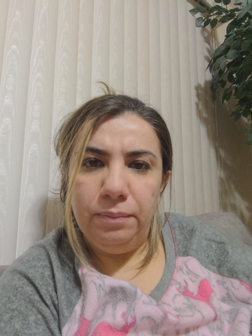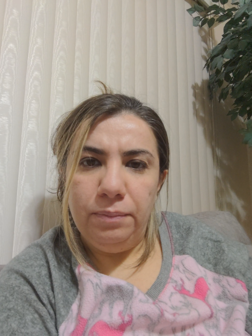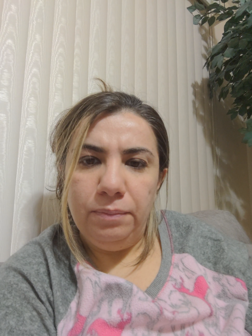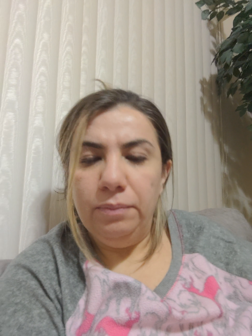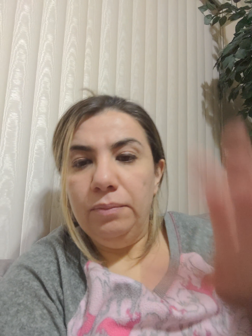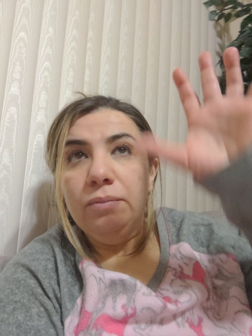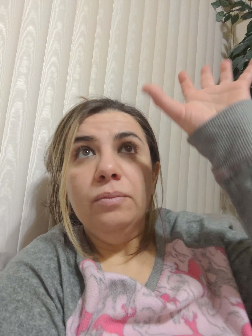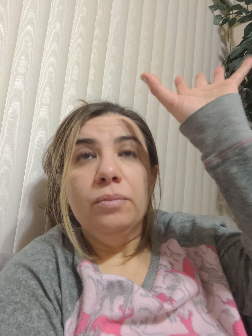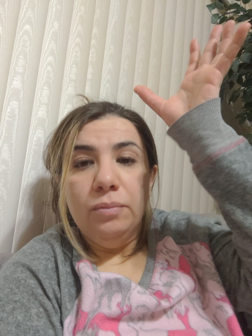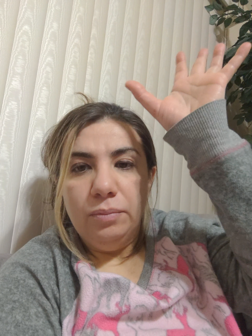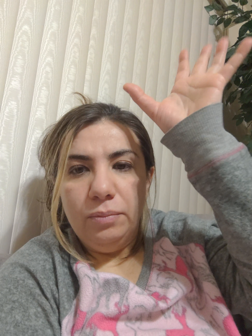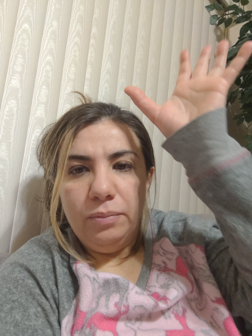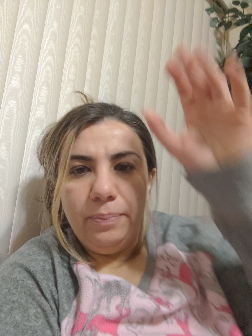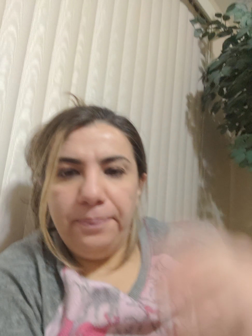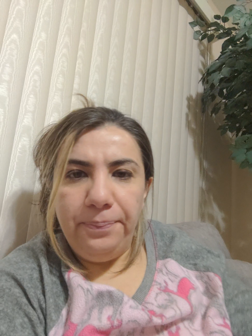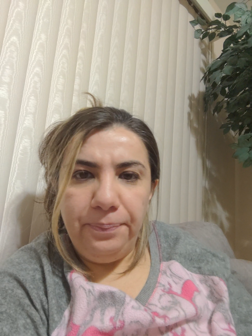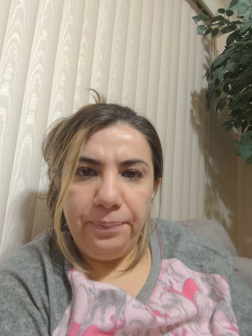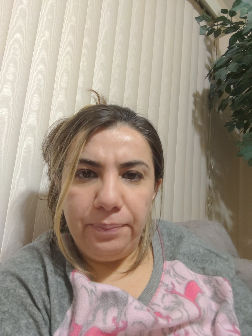cloud